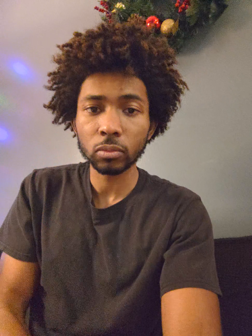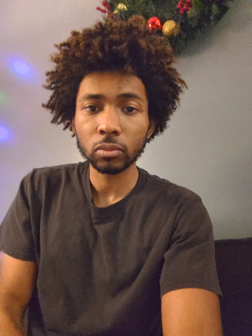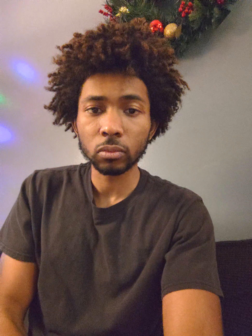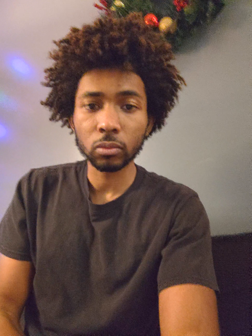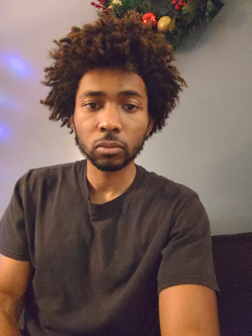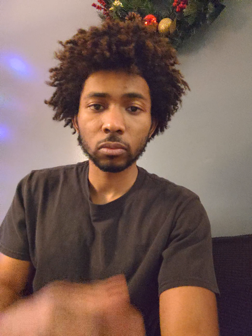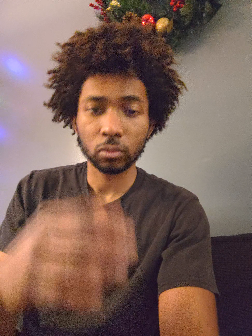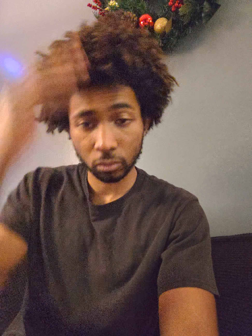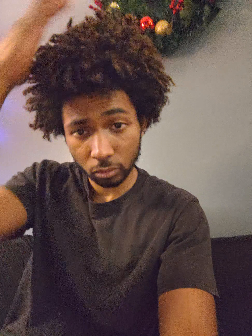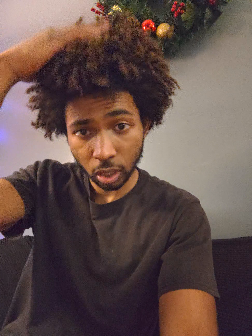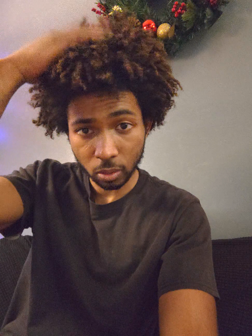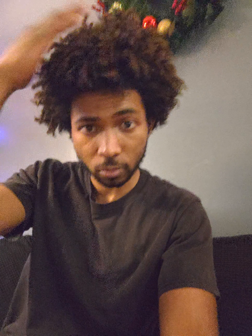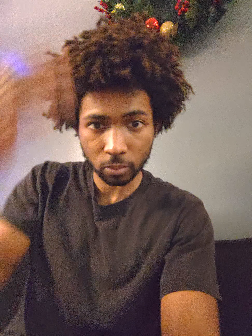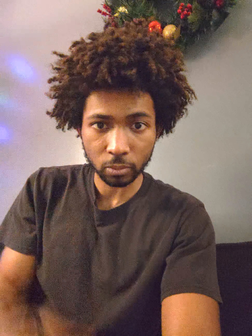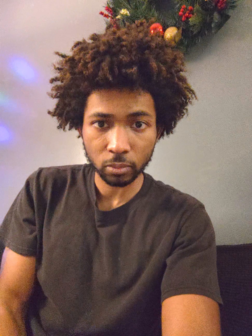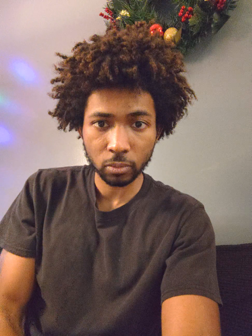hat